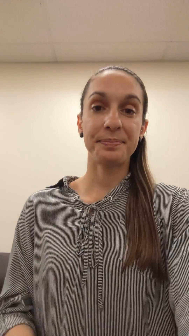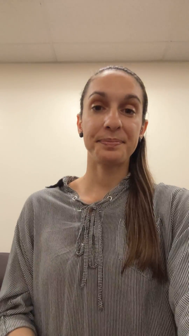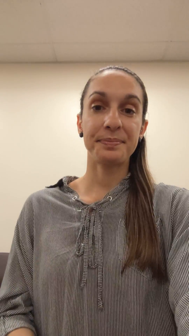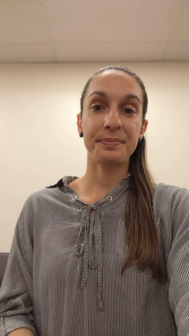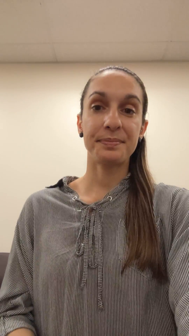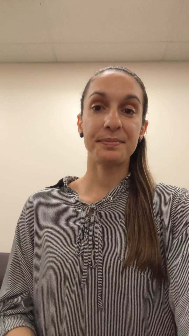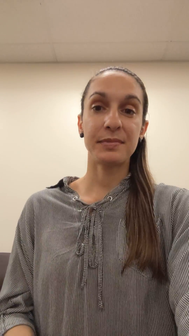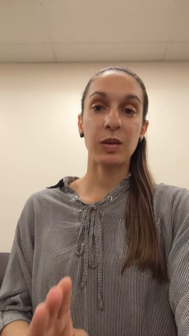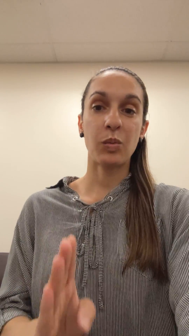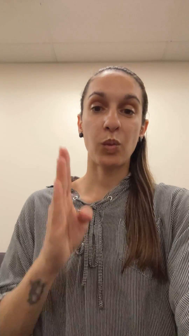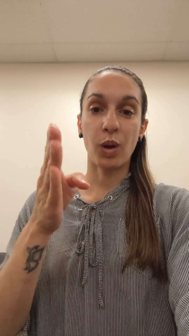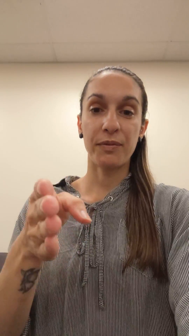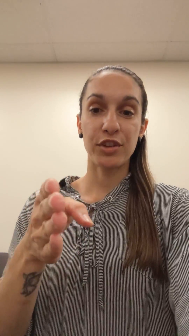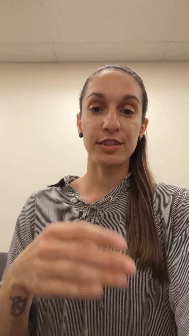over